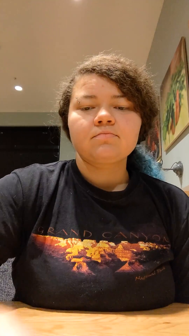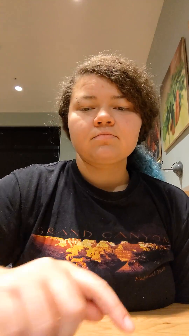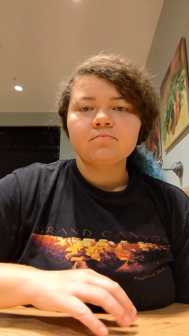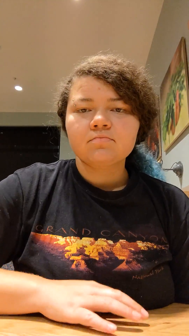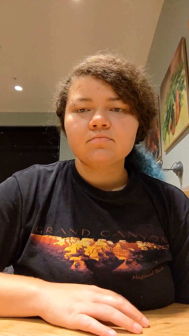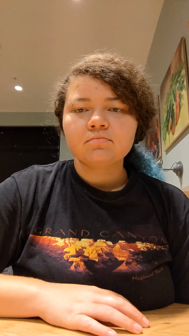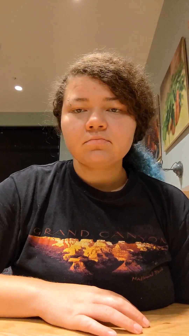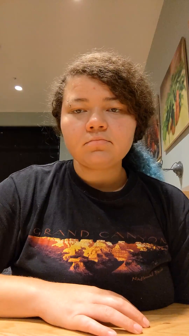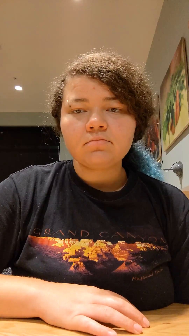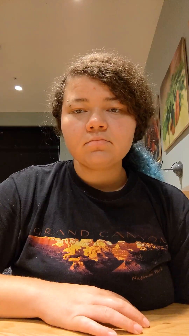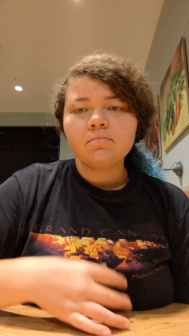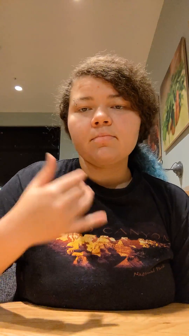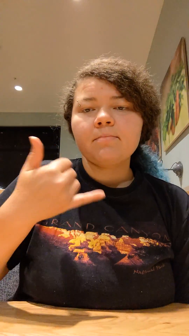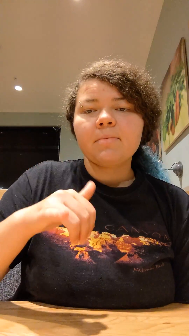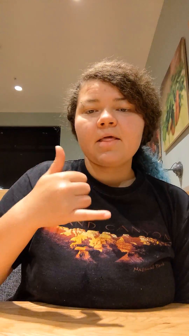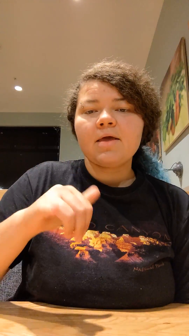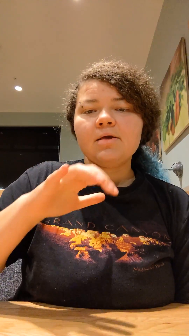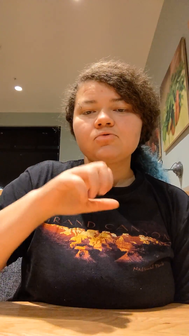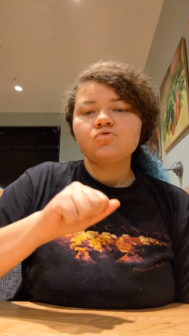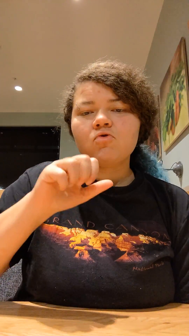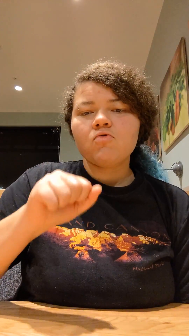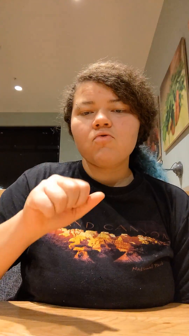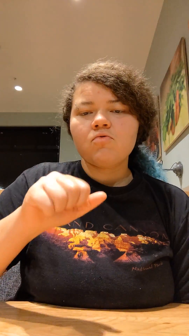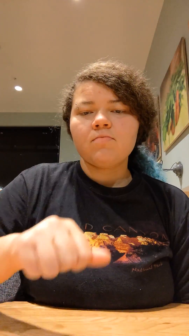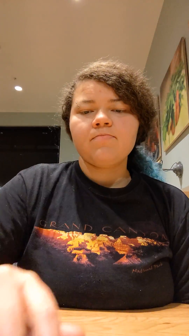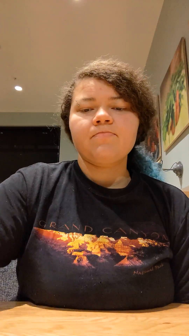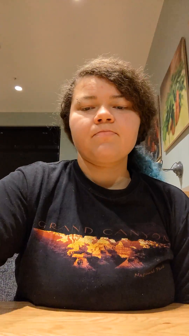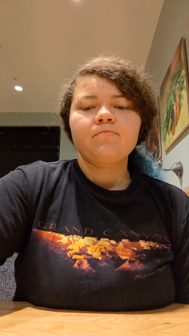play dough